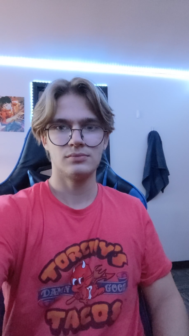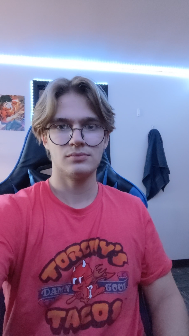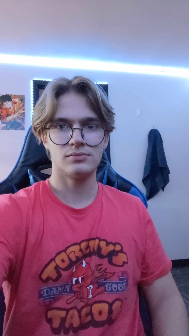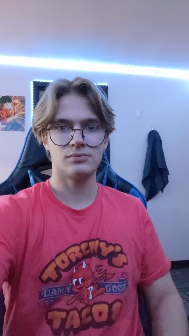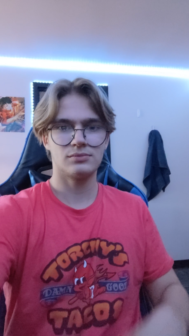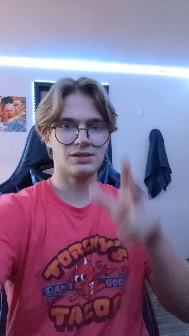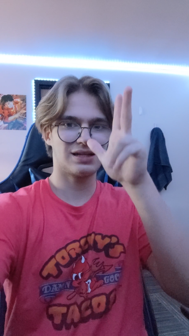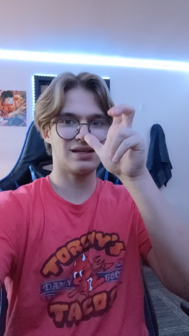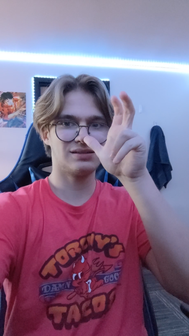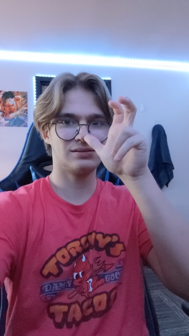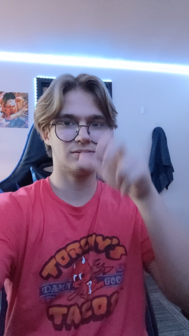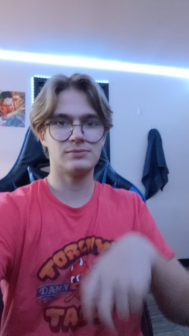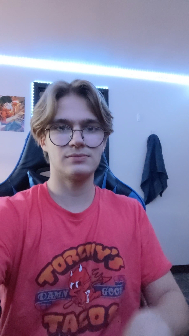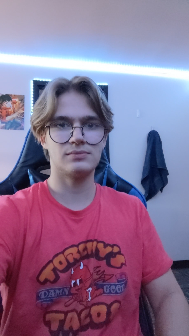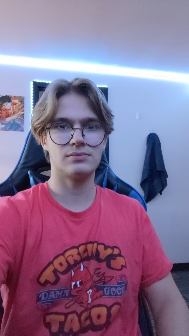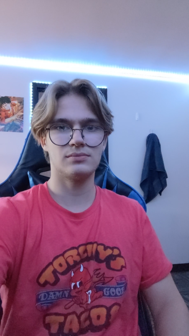ant